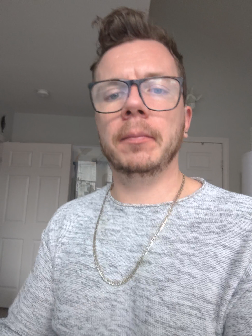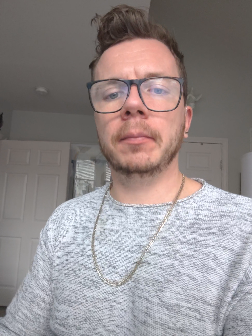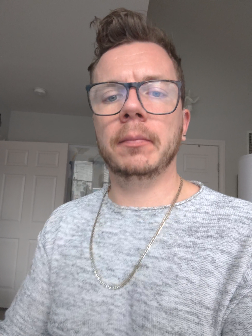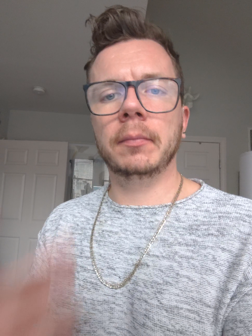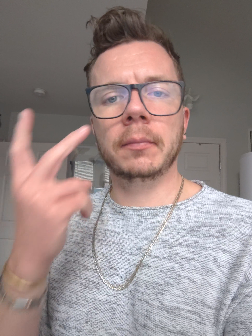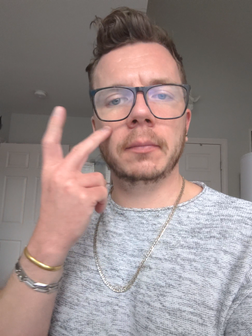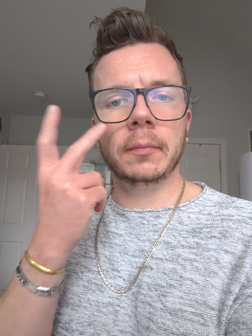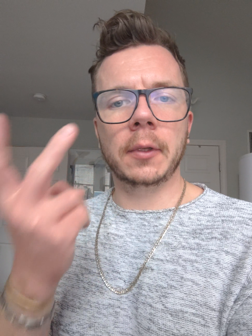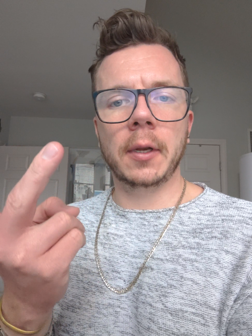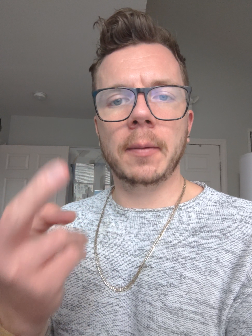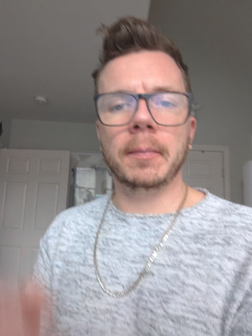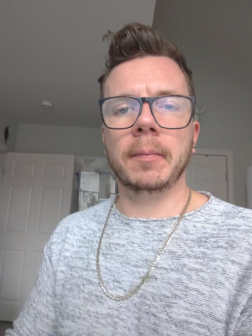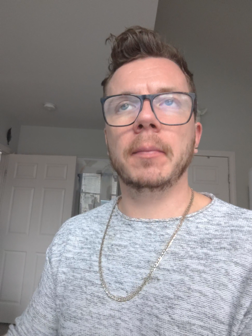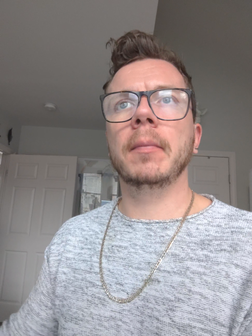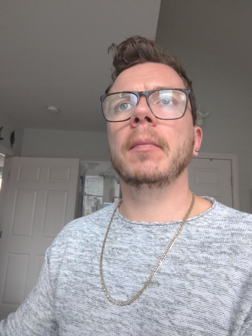see